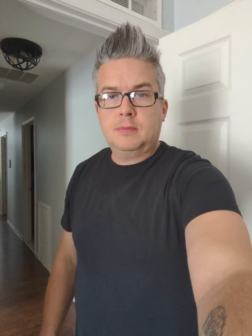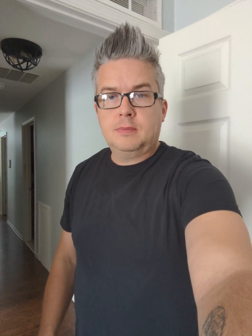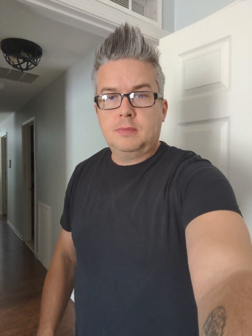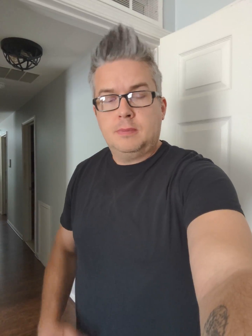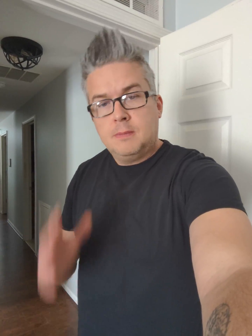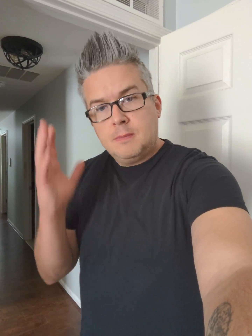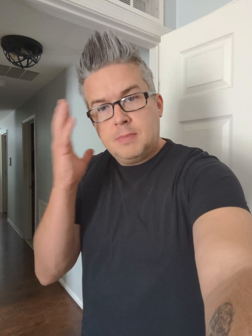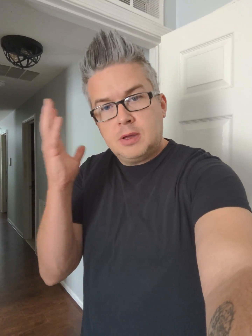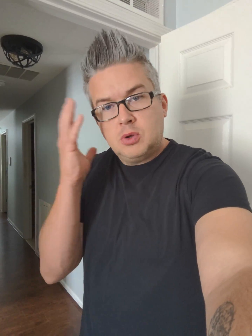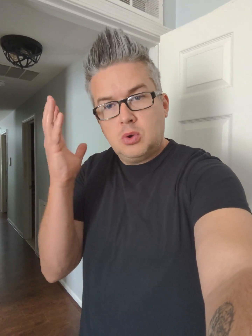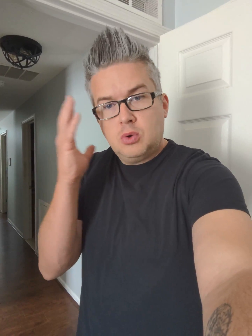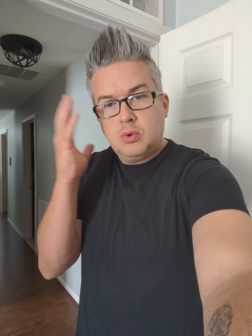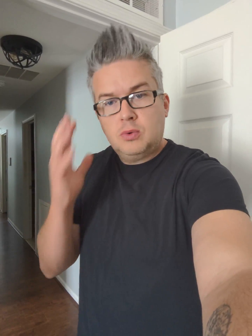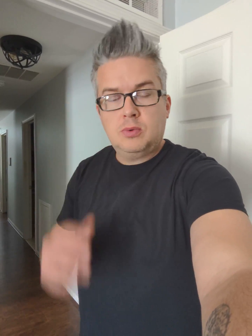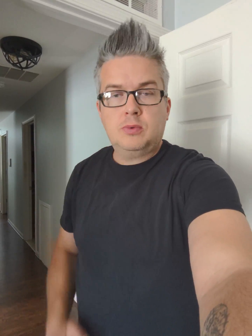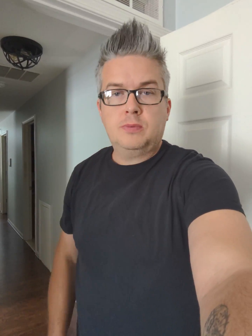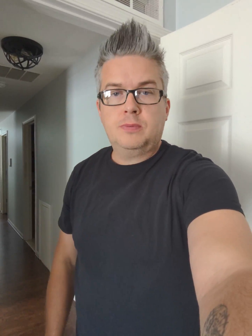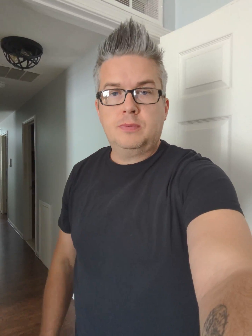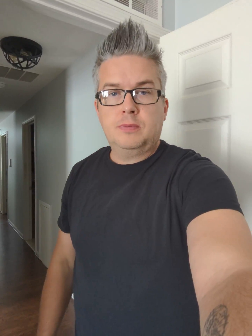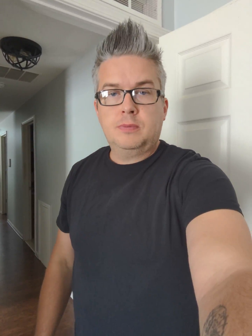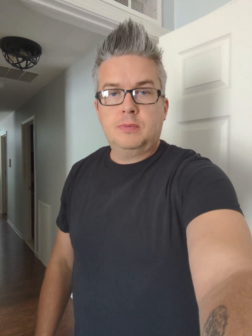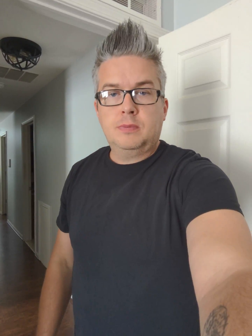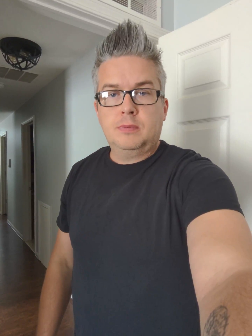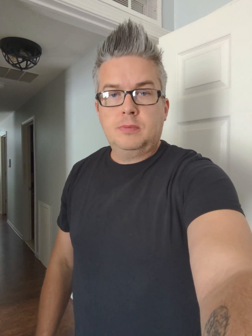pillow